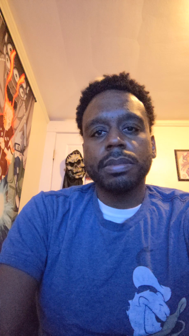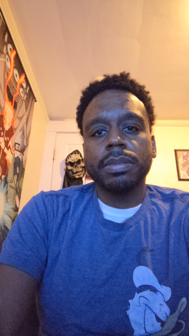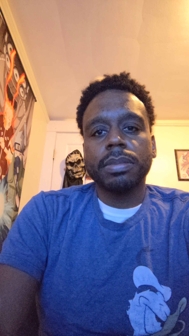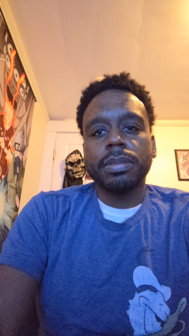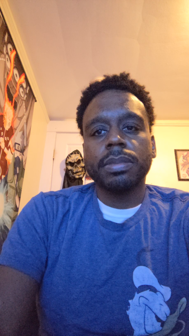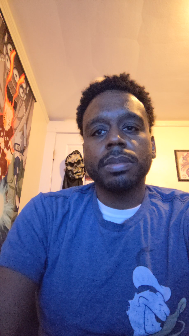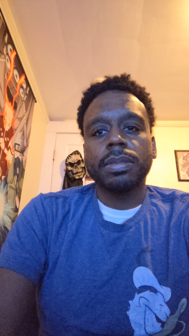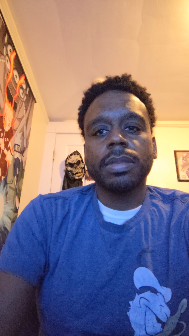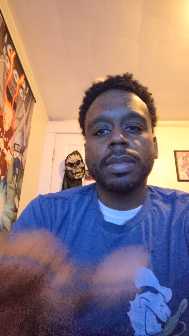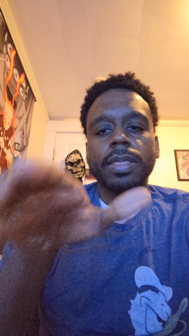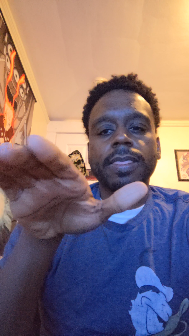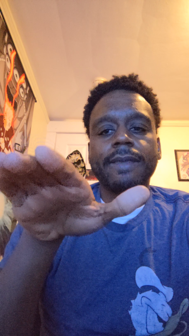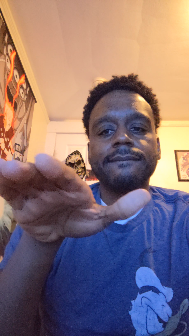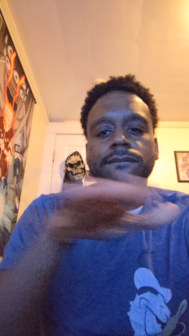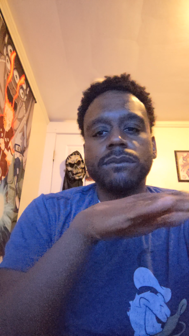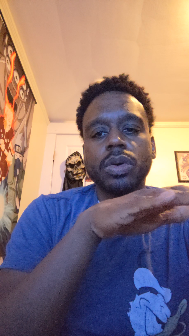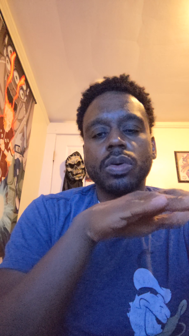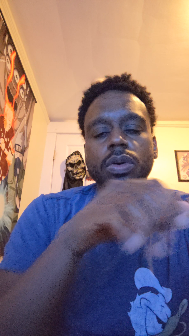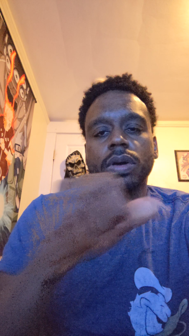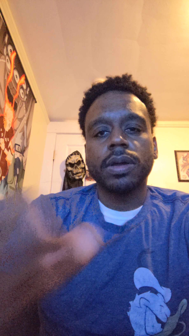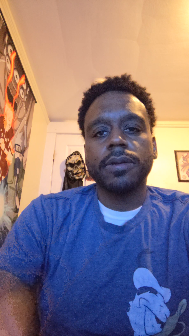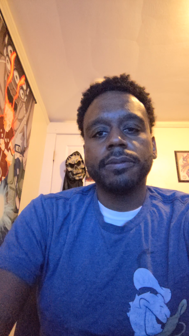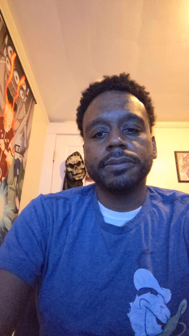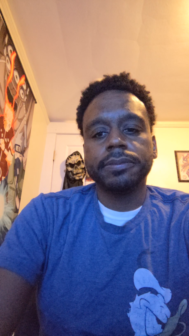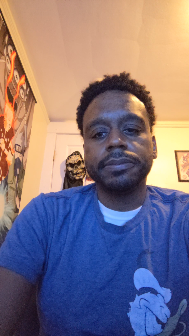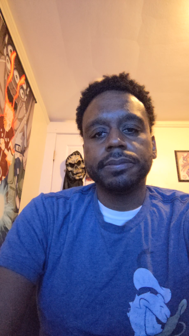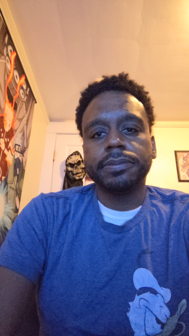full